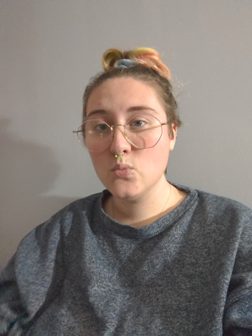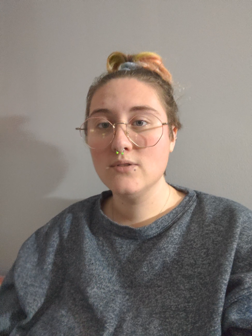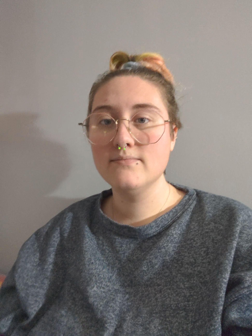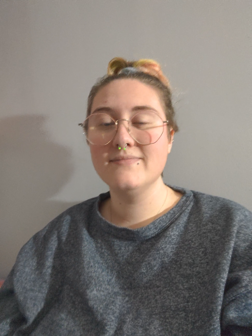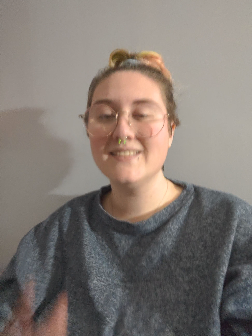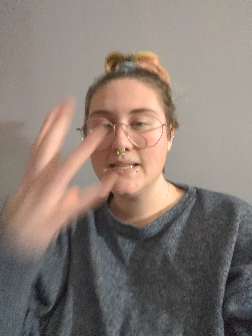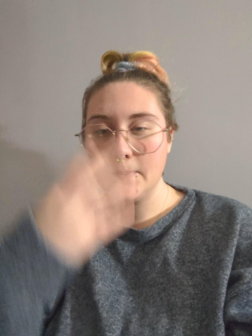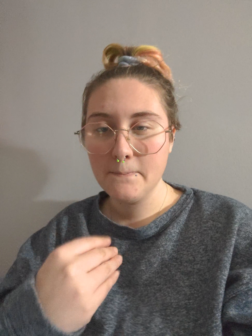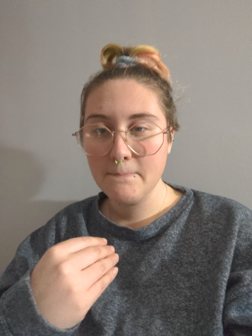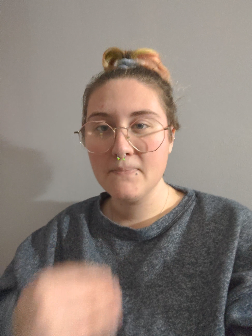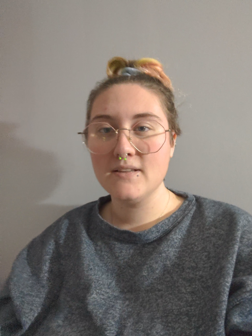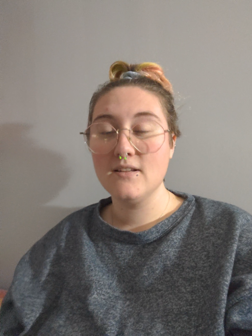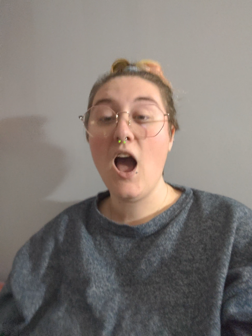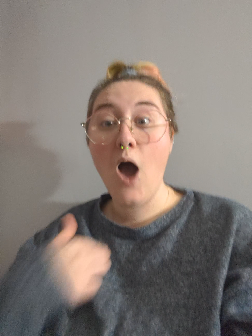sleep